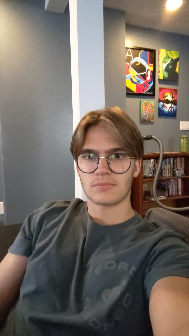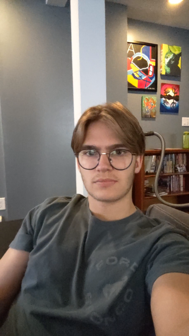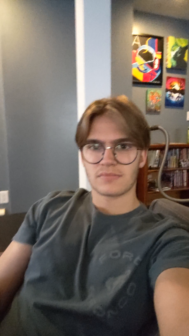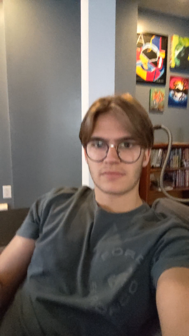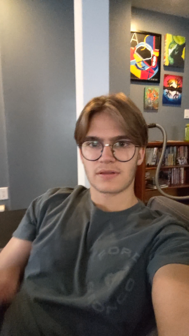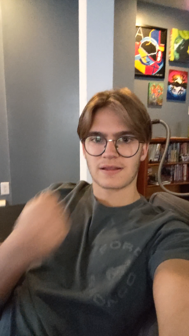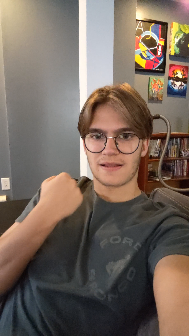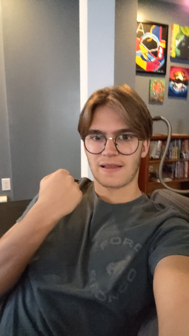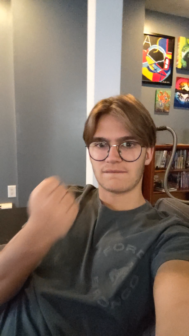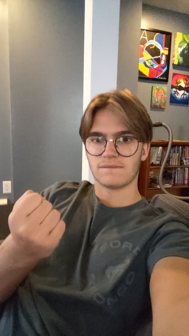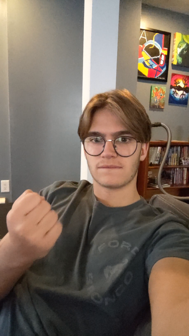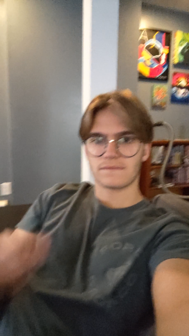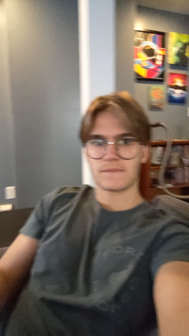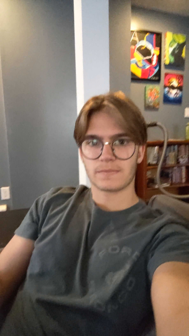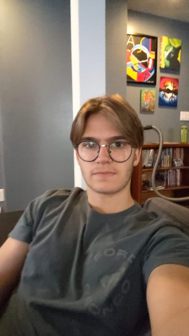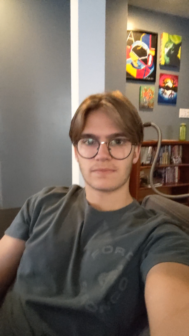drive